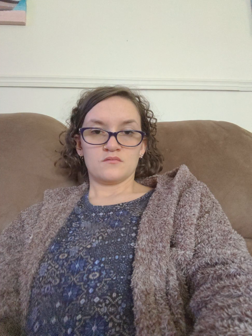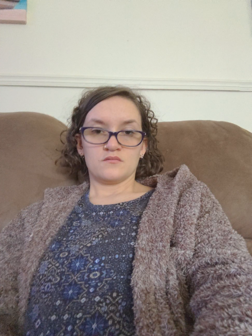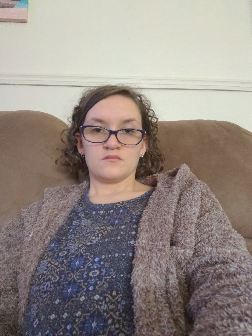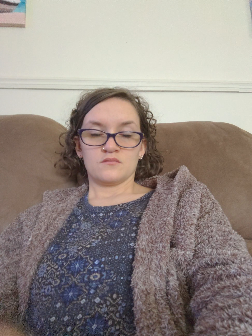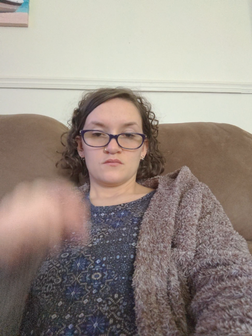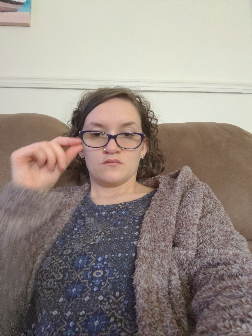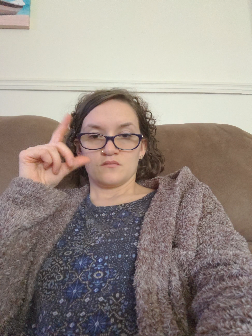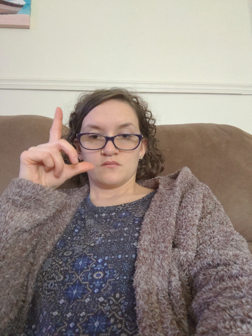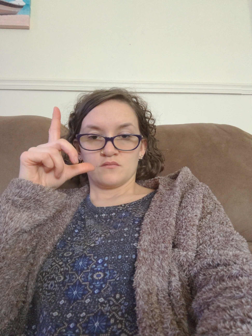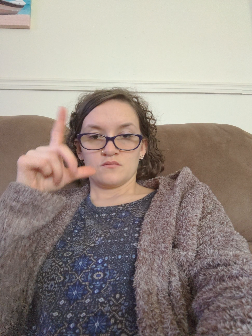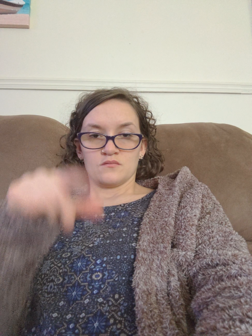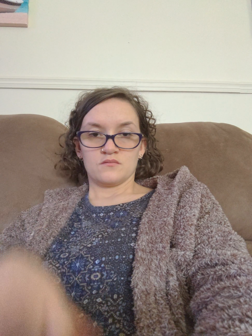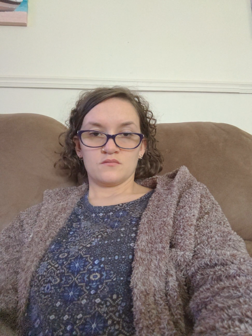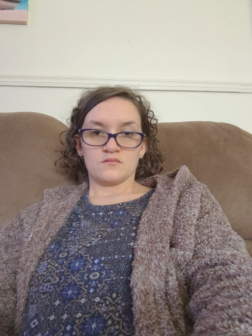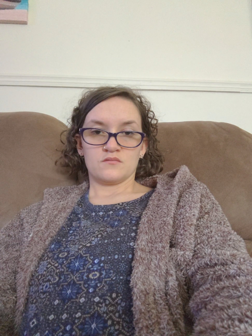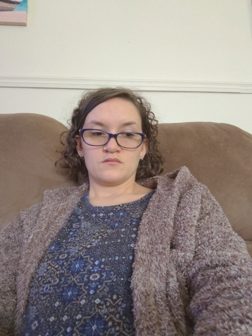wake